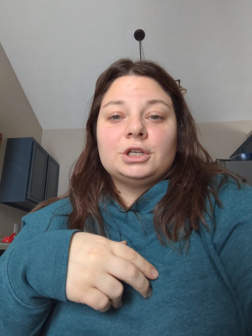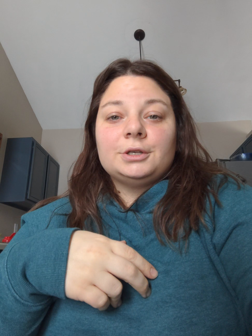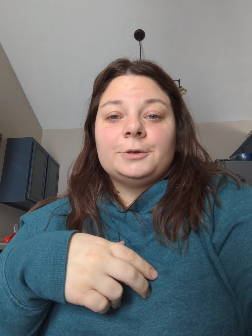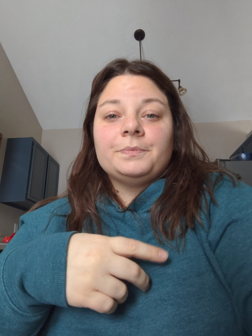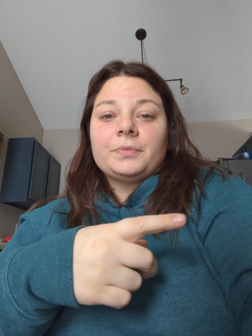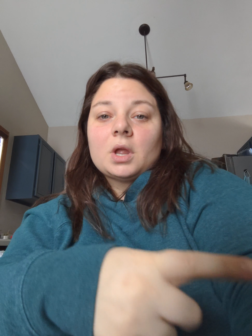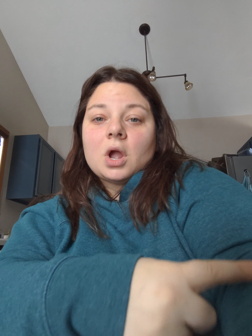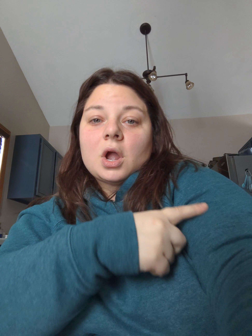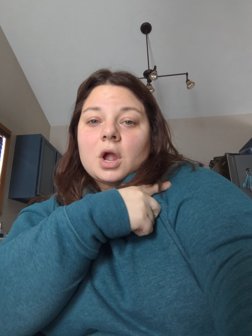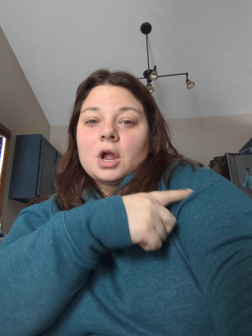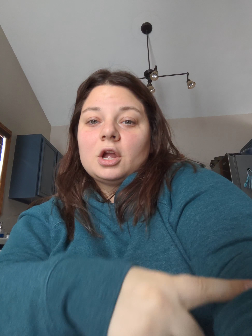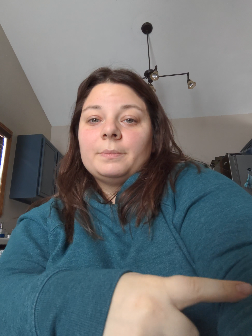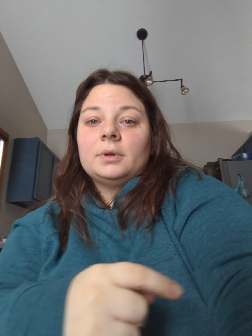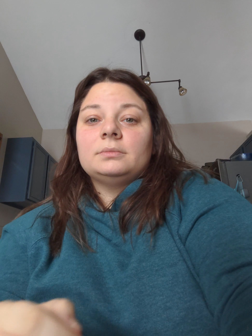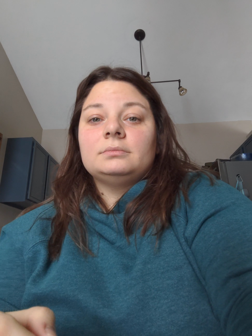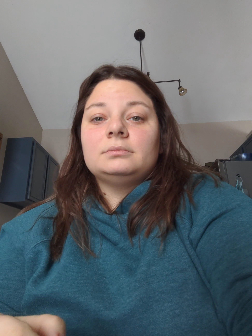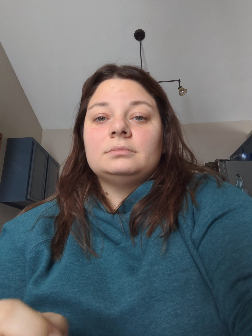arm